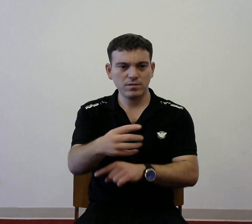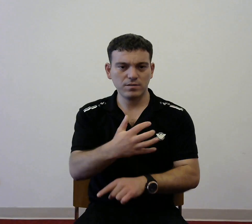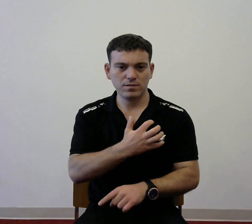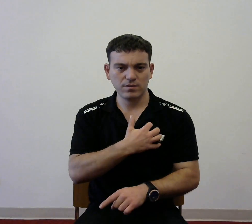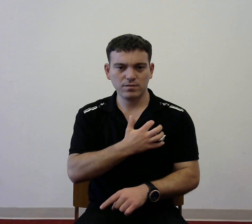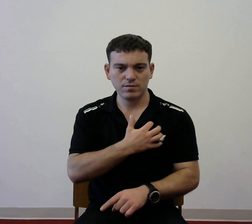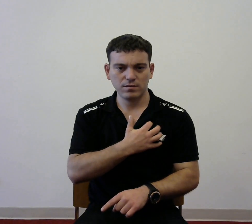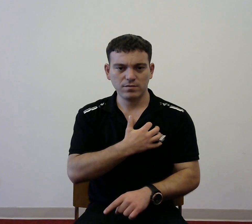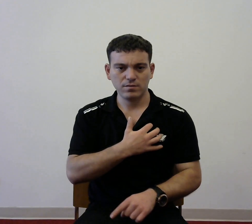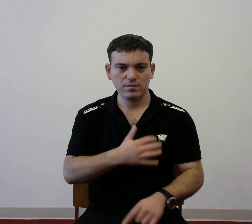istəmək